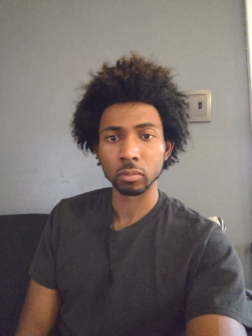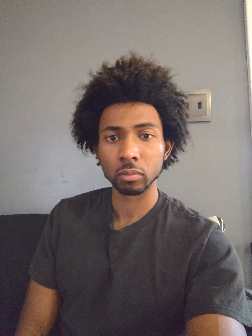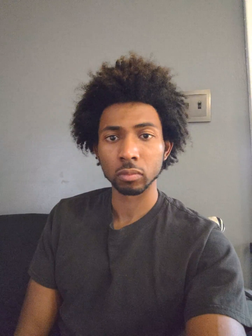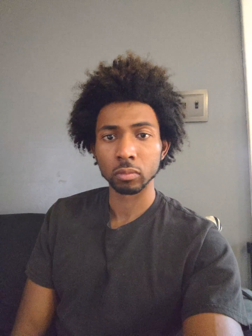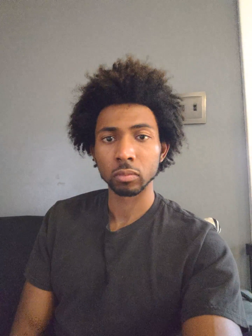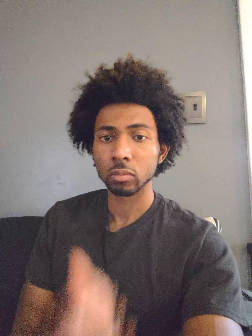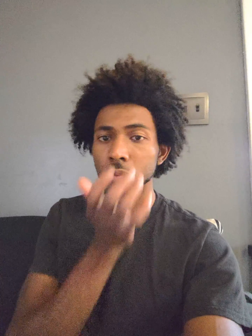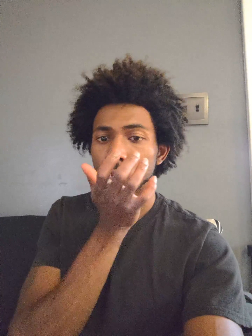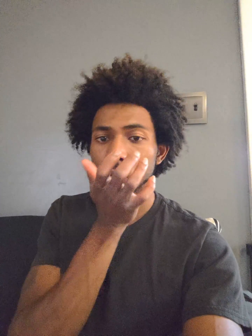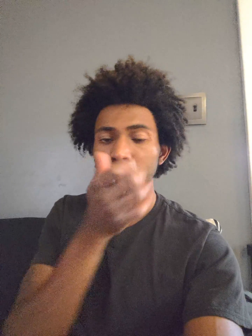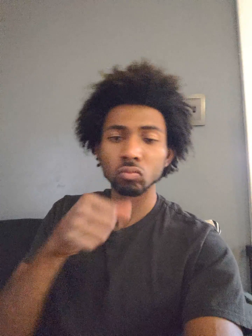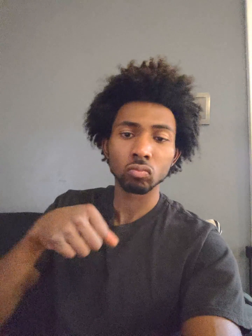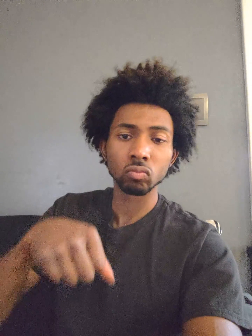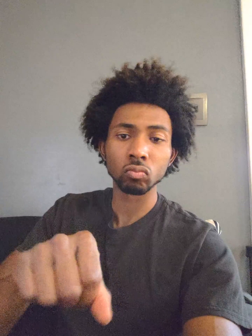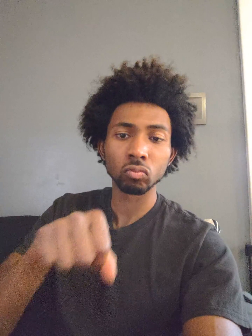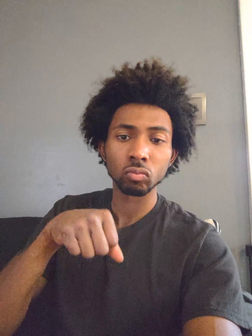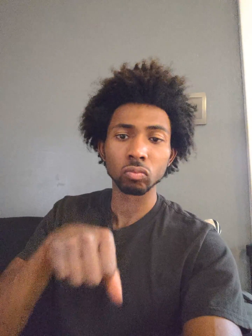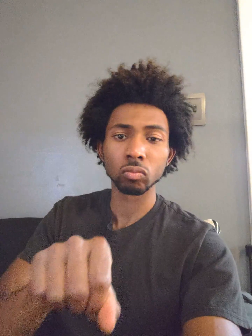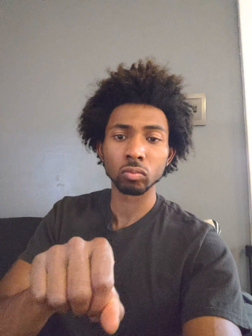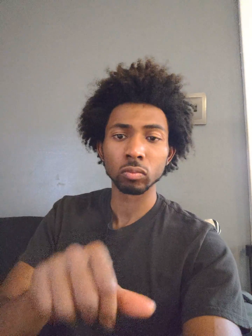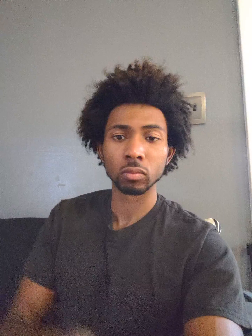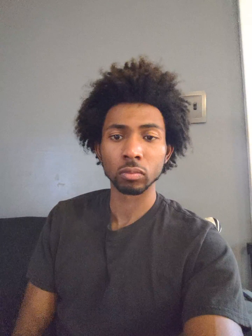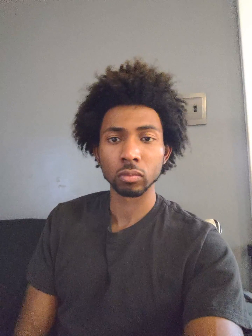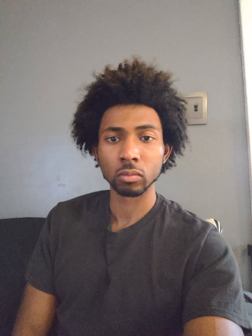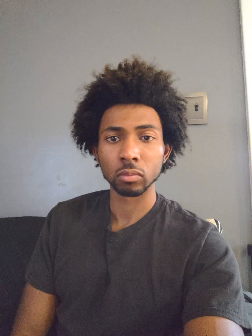lawn mower